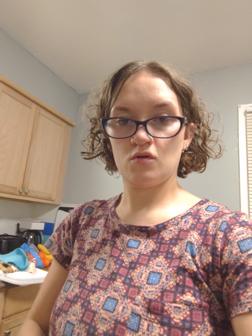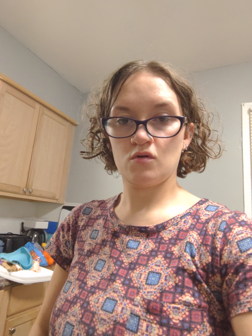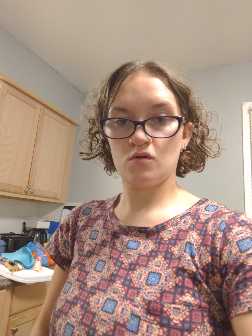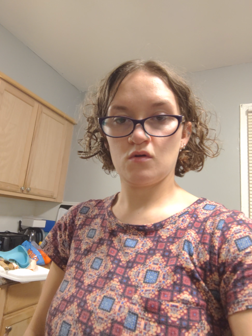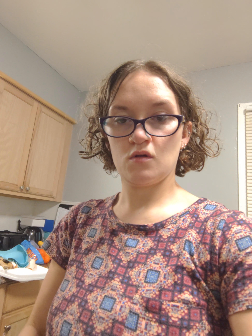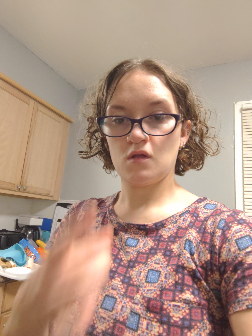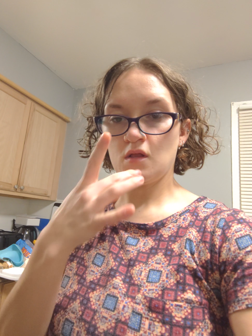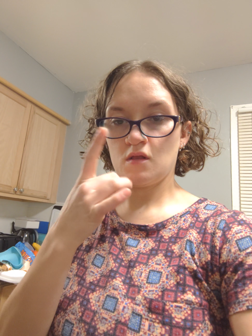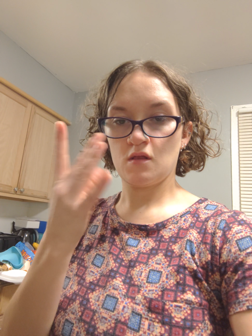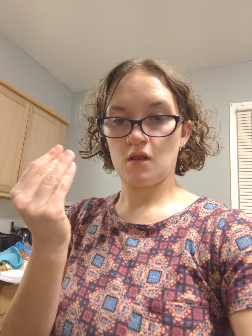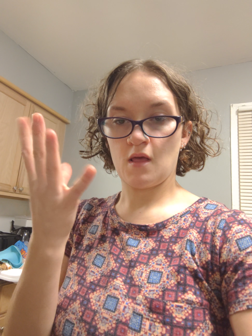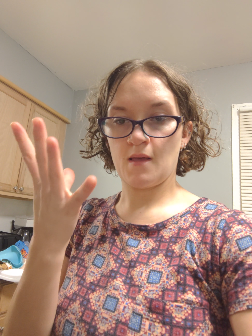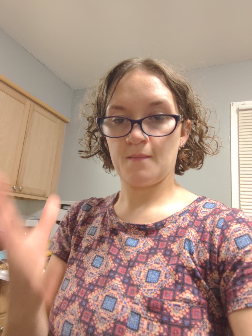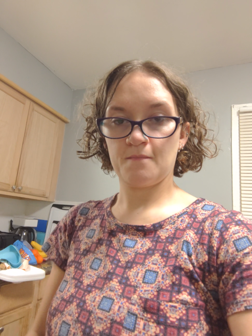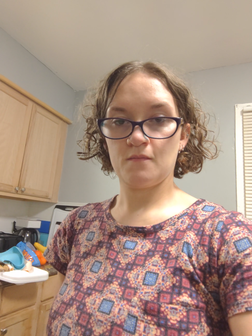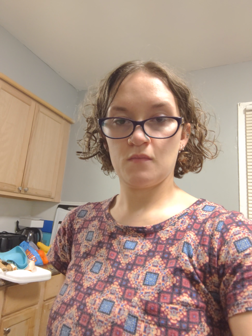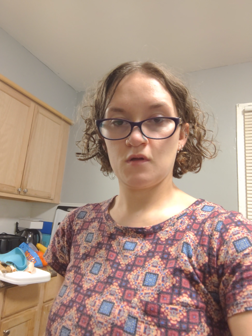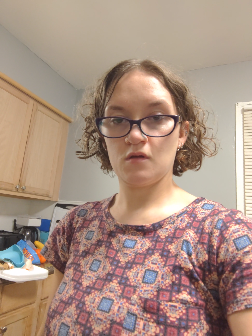lamp